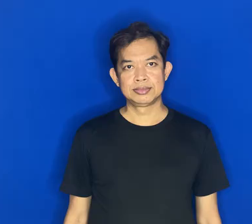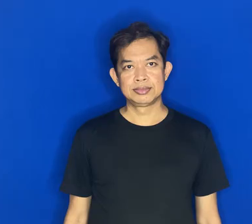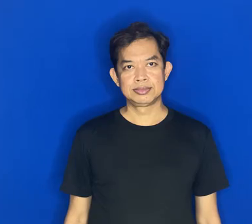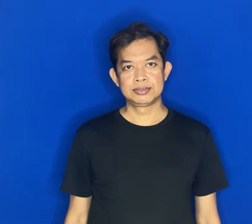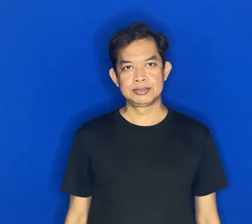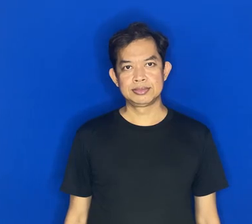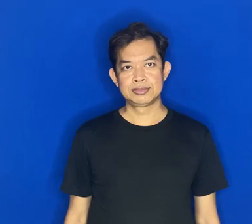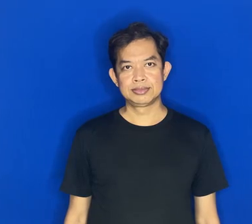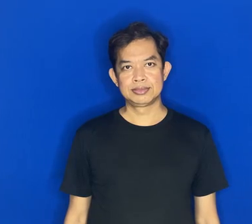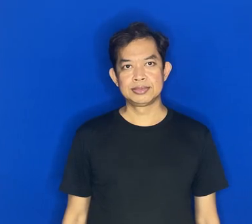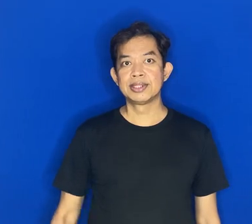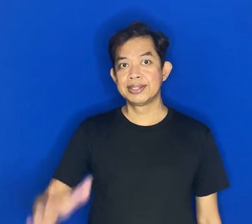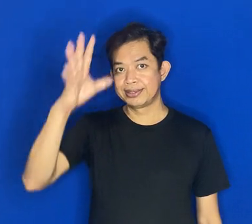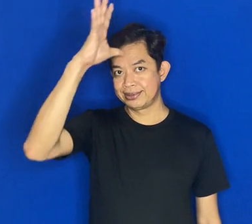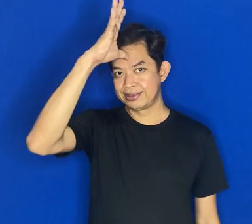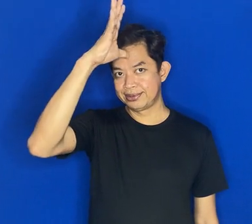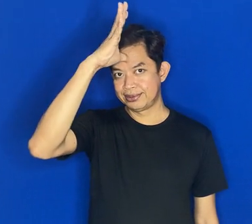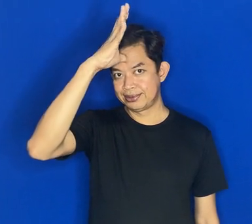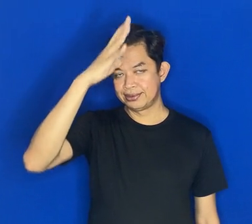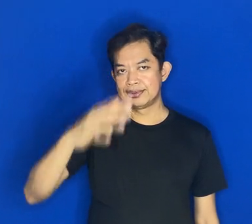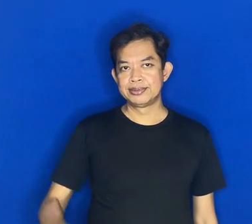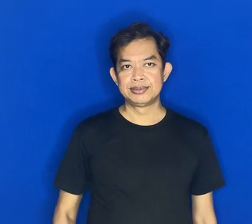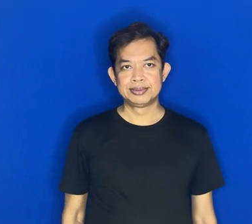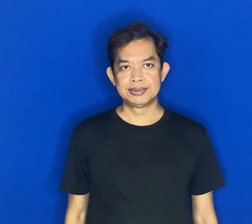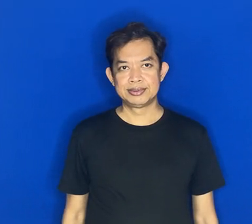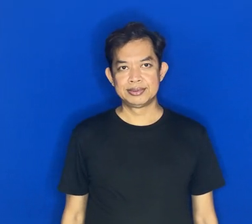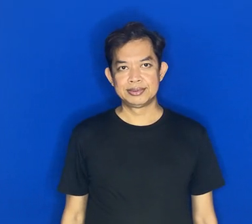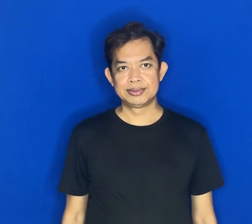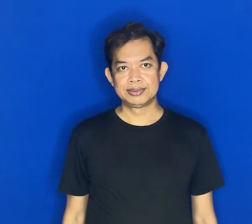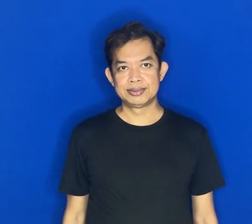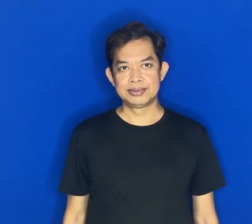father